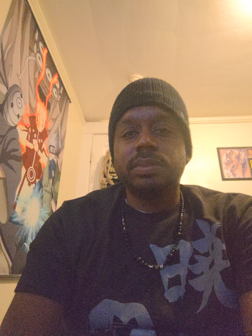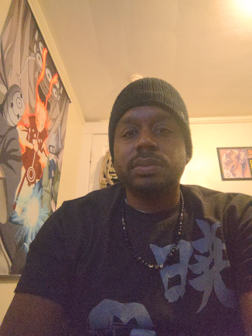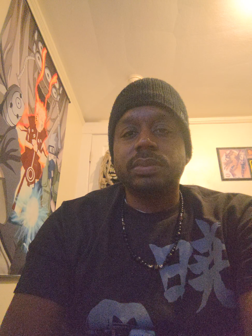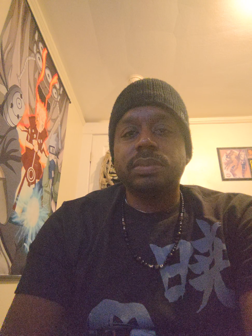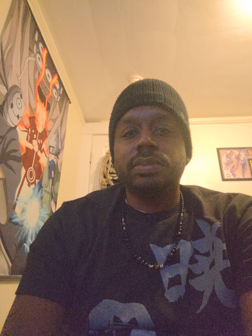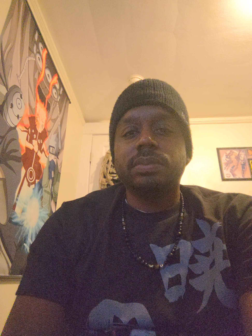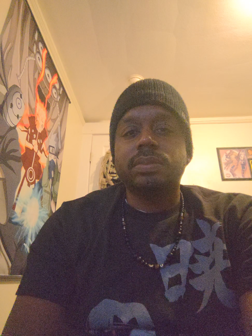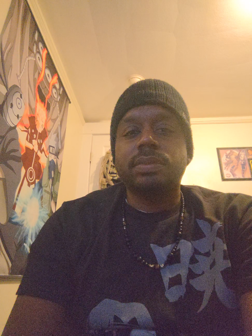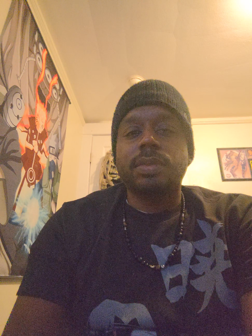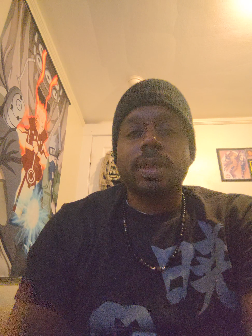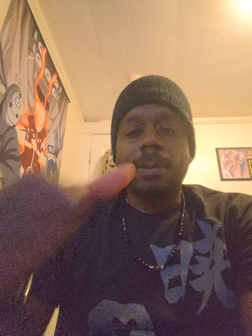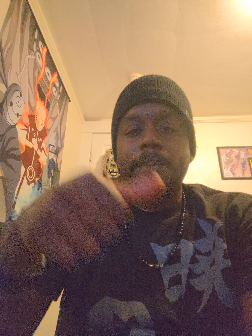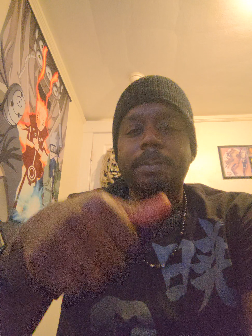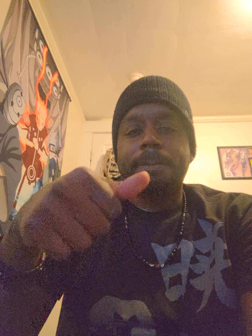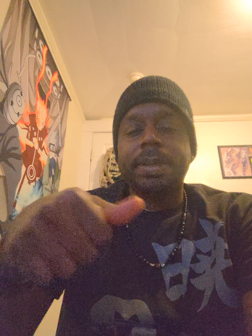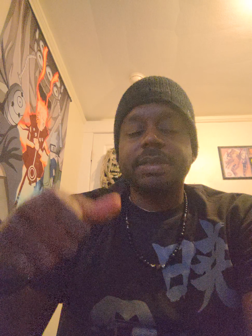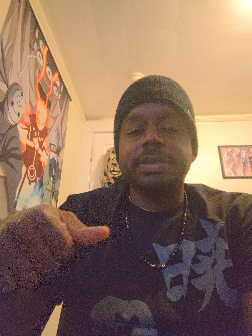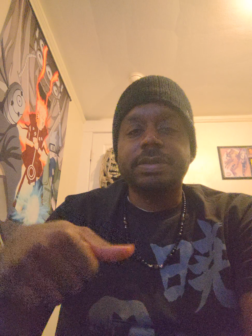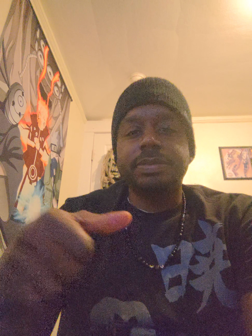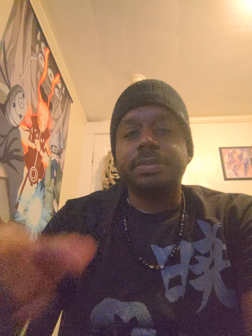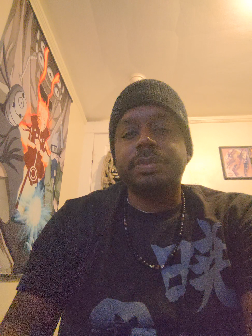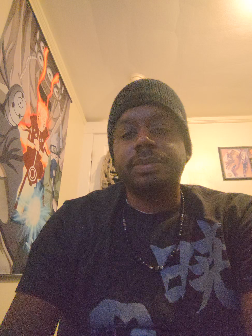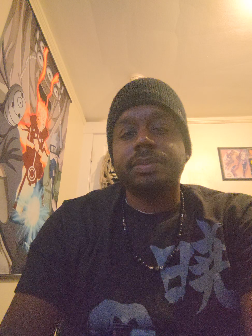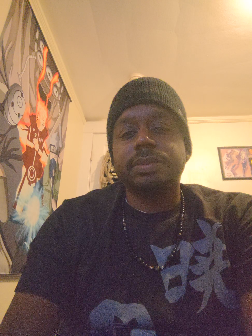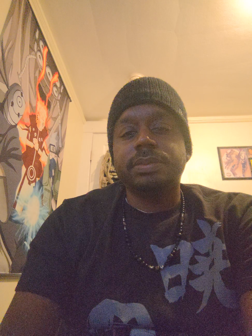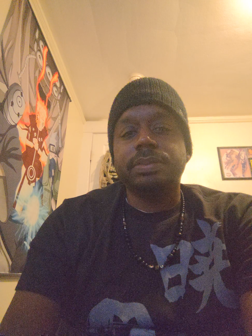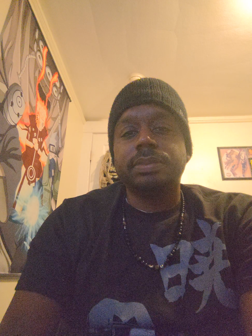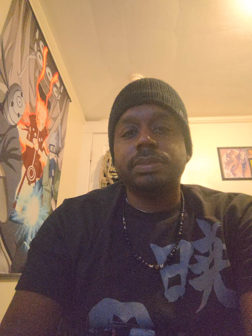puzzle